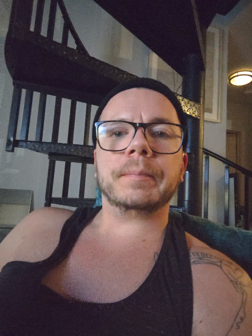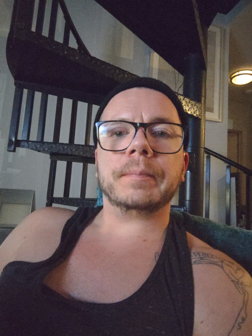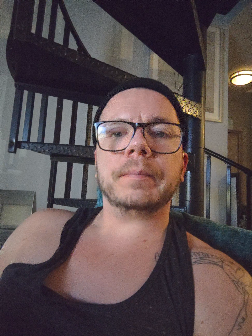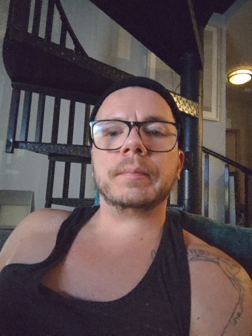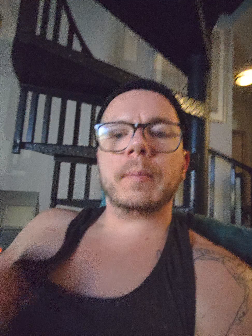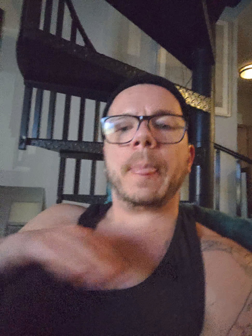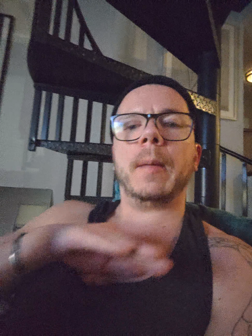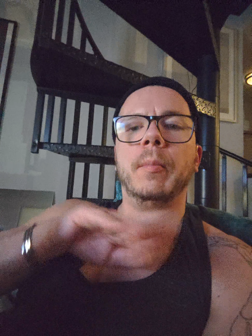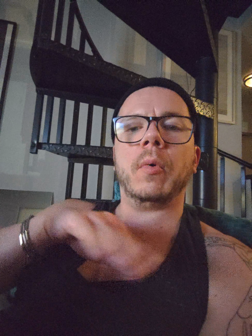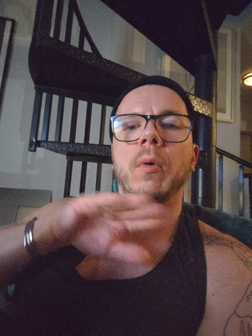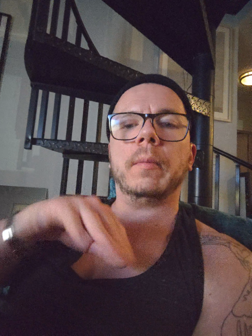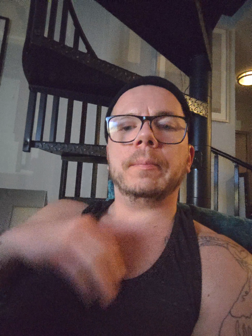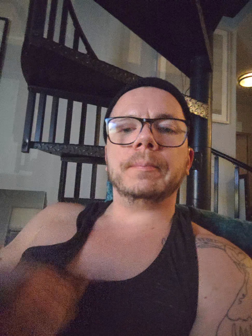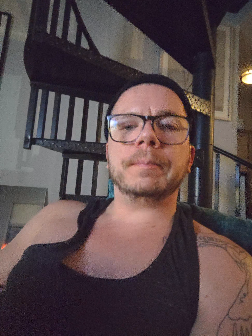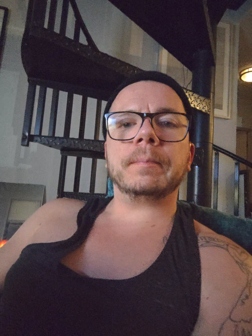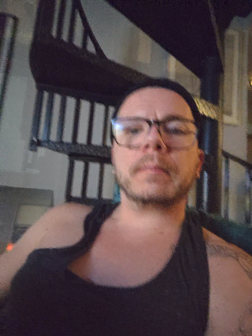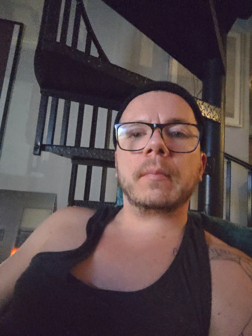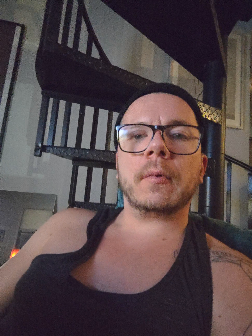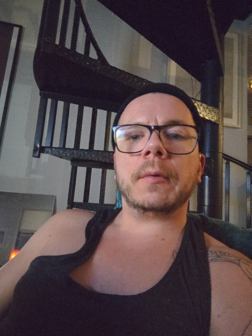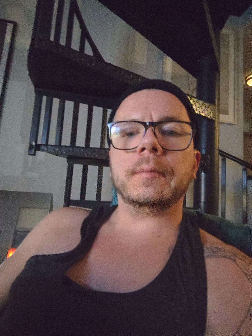pool